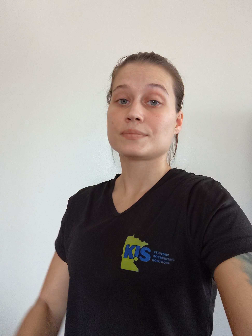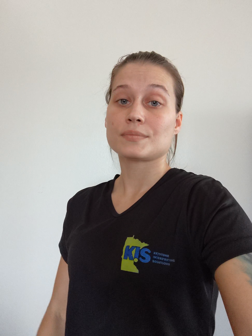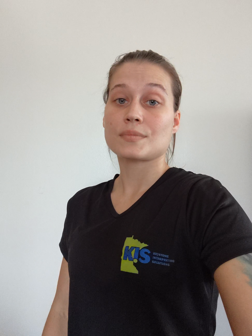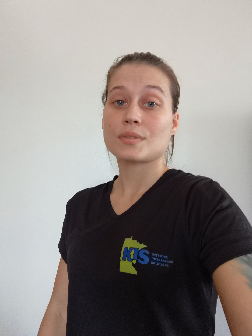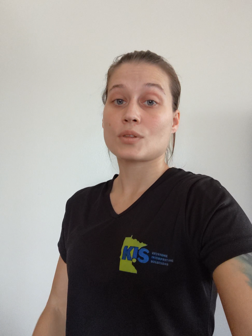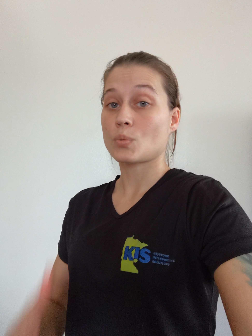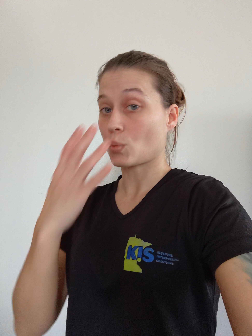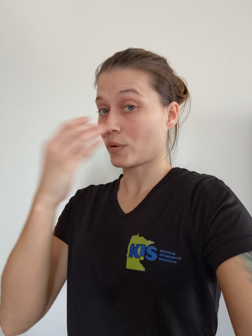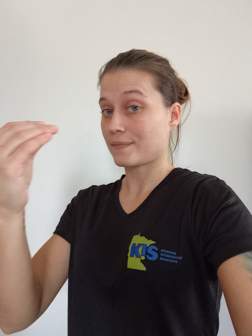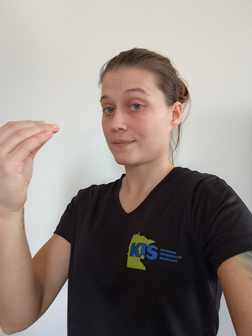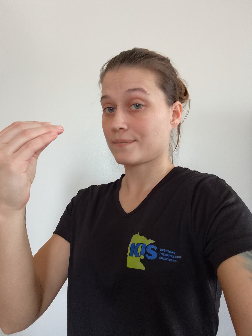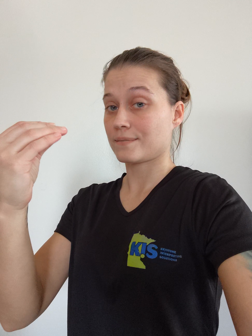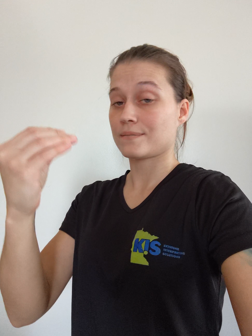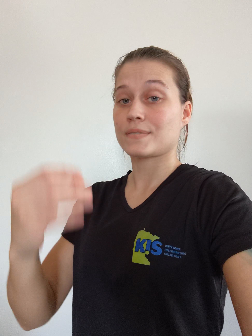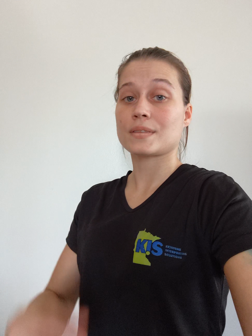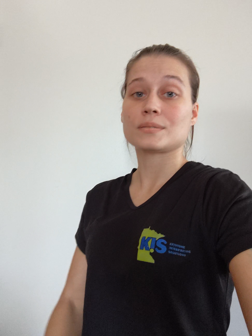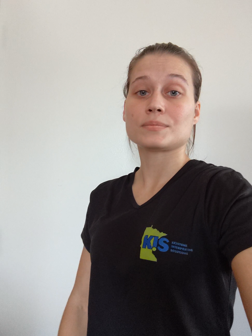wolf